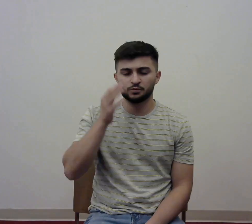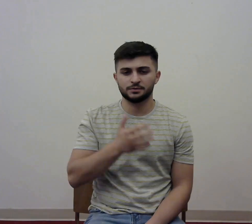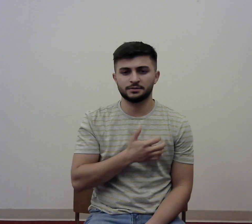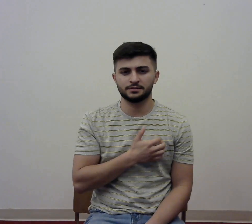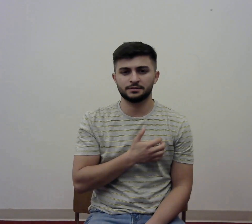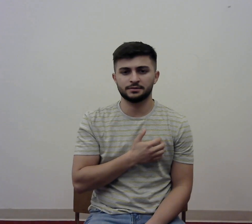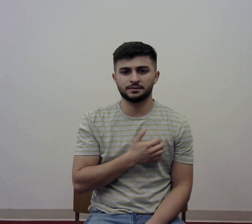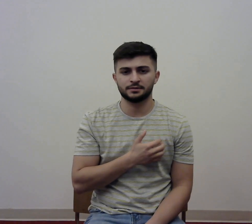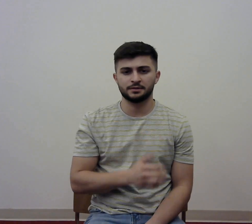istəyirəm